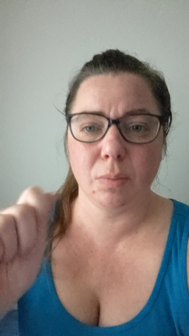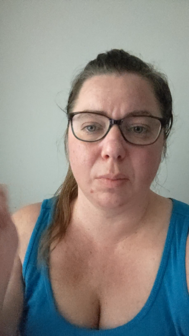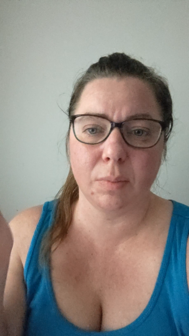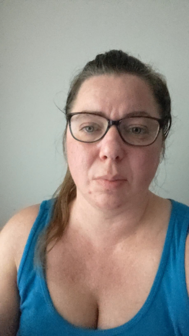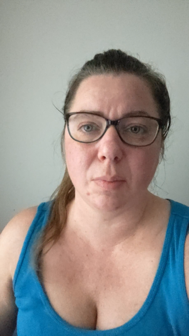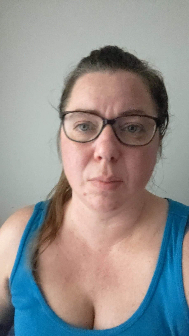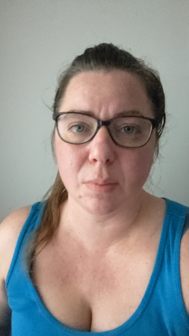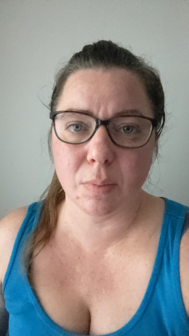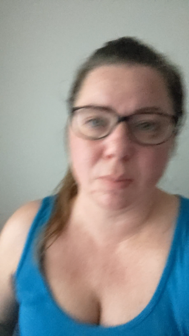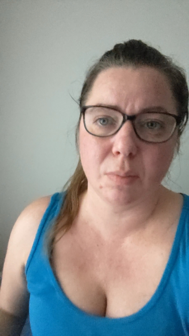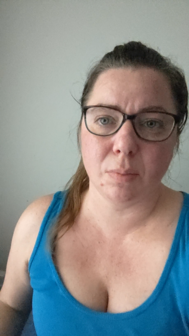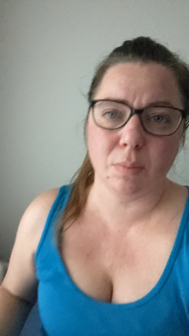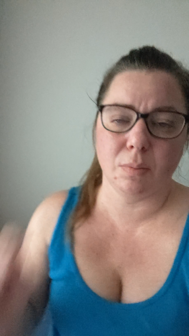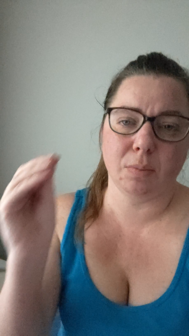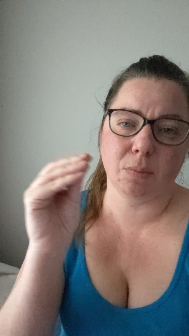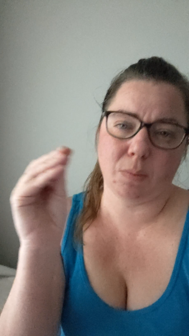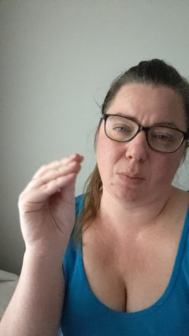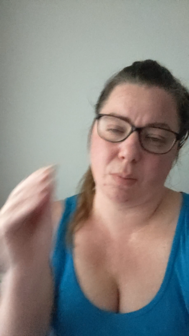more